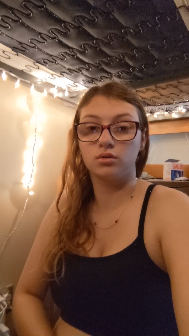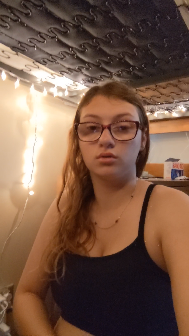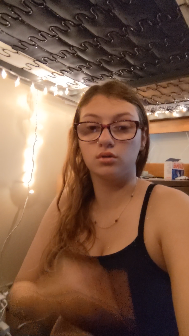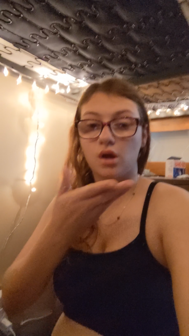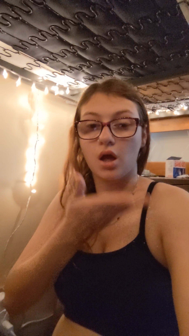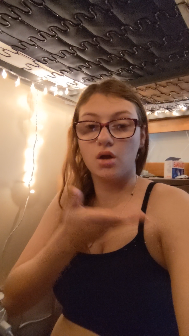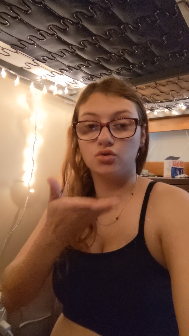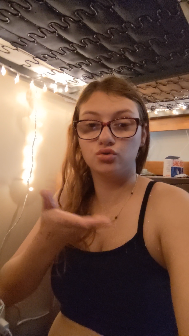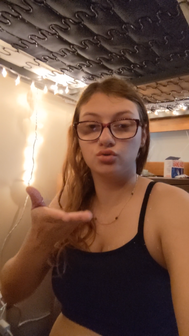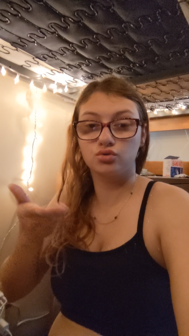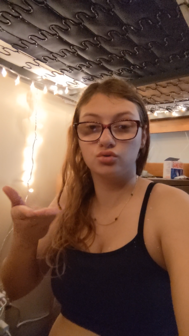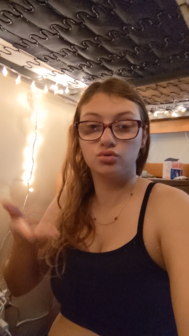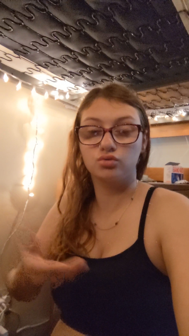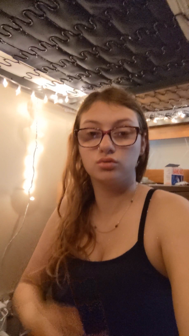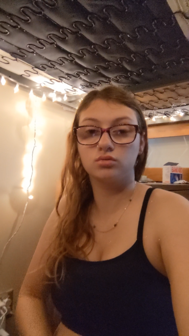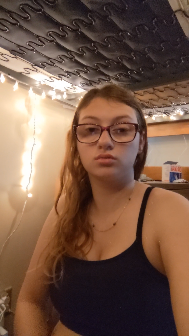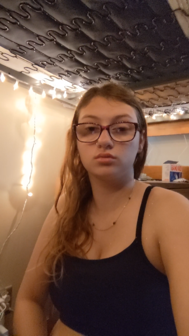carry